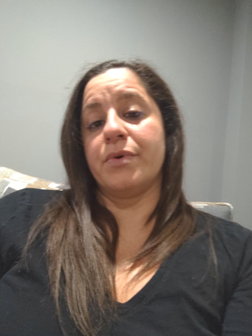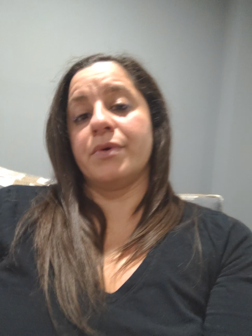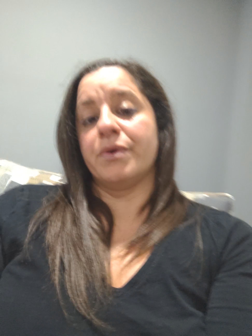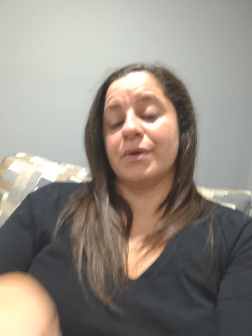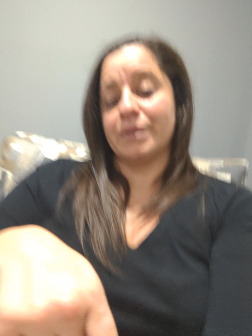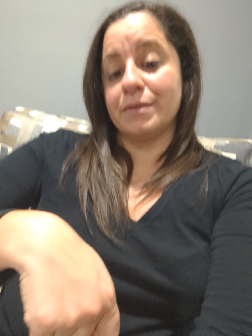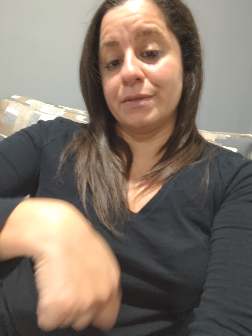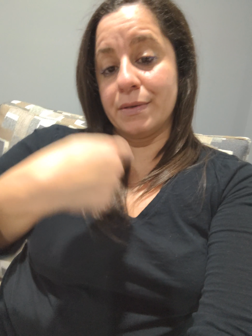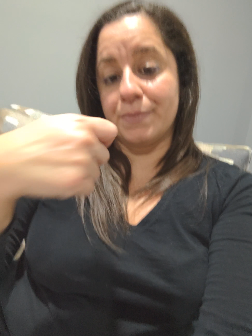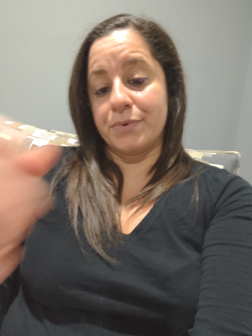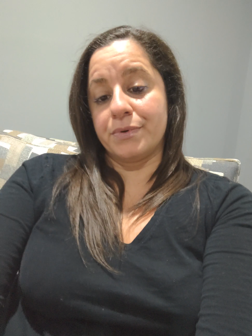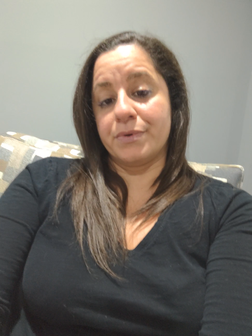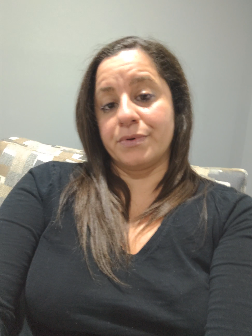zipper